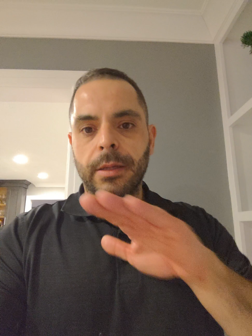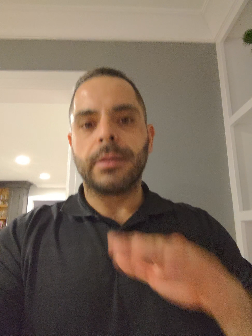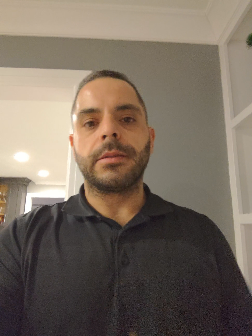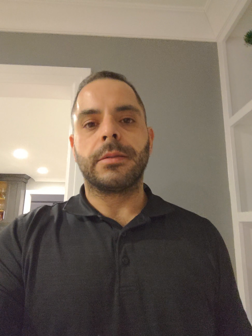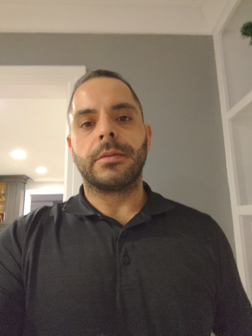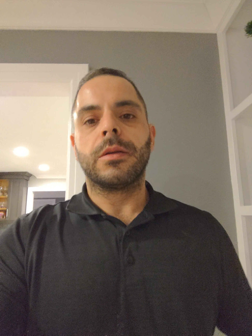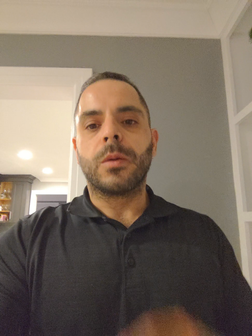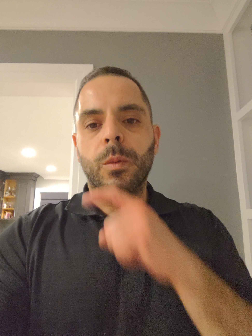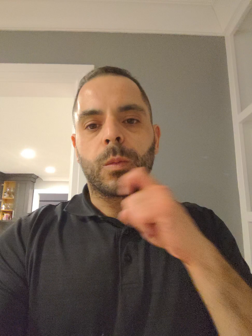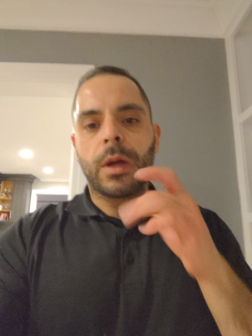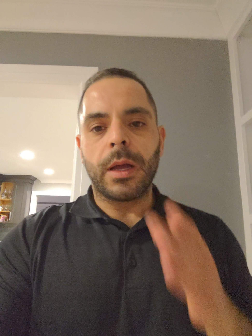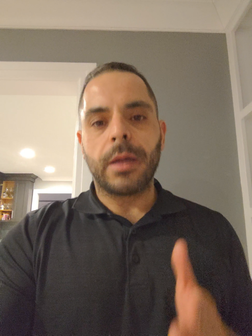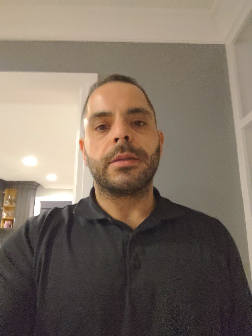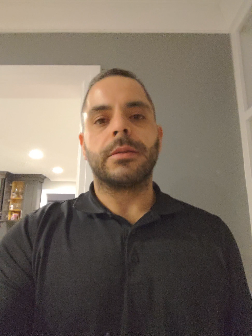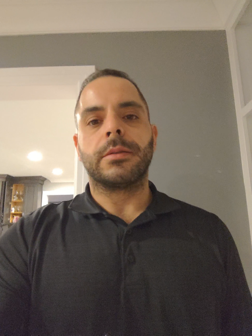dryer